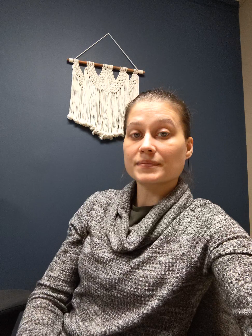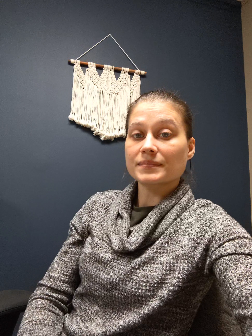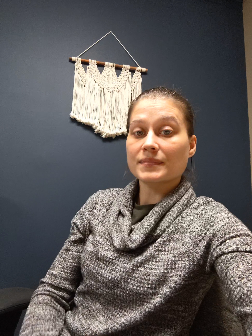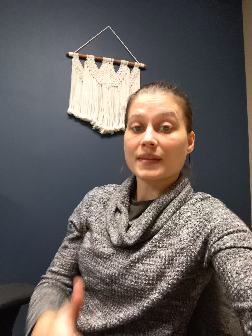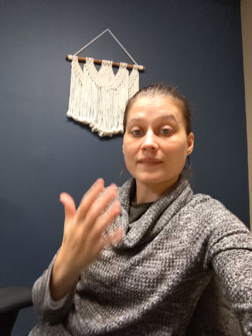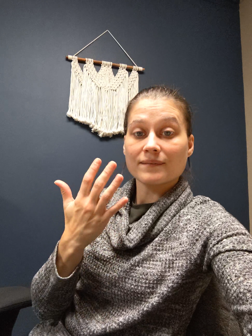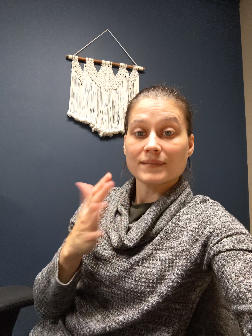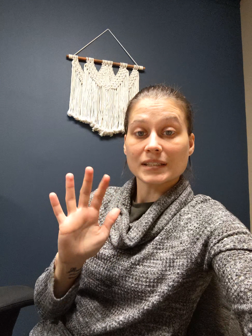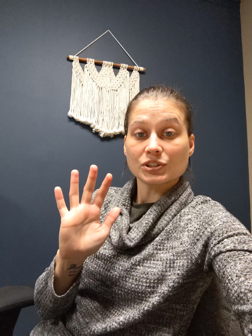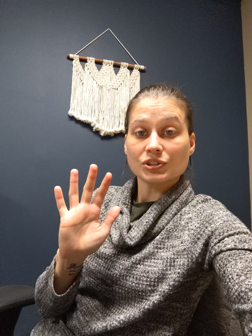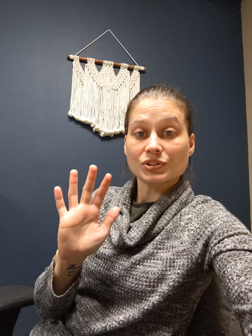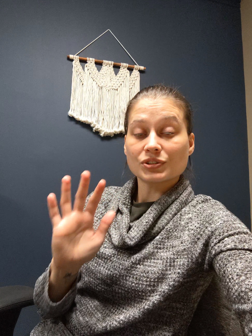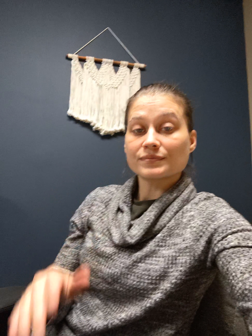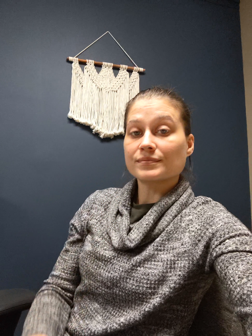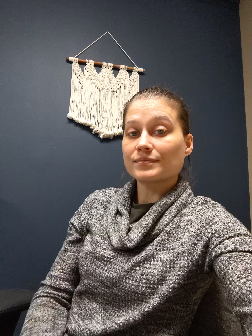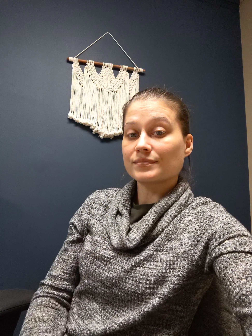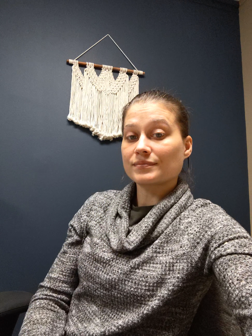finish